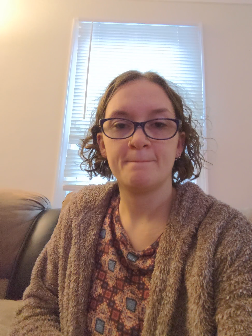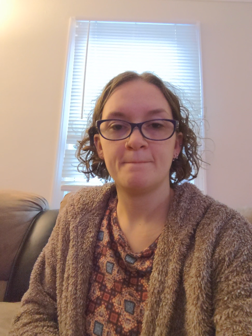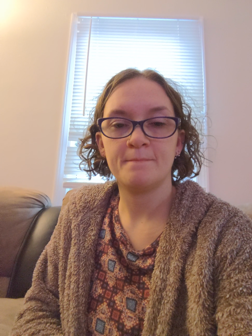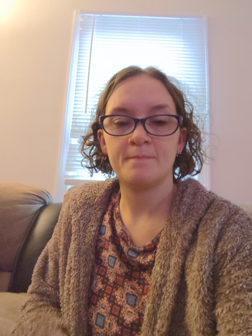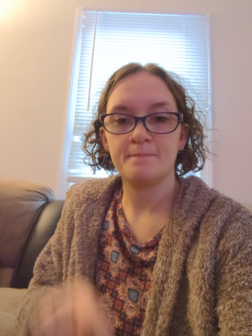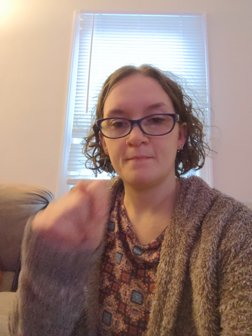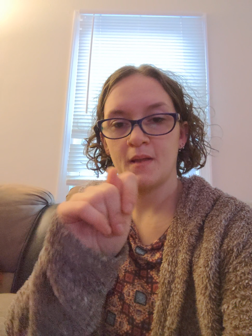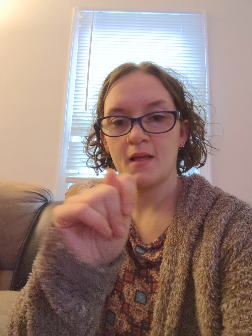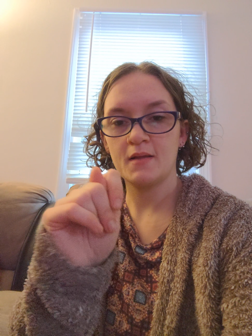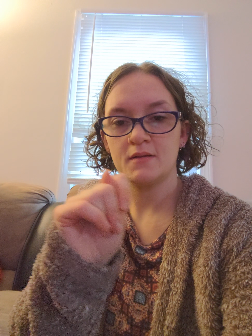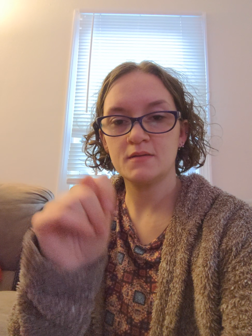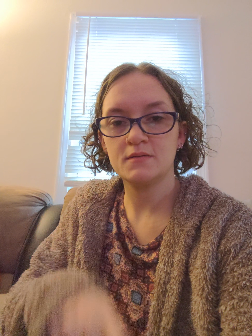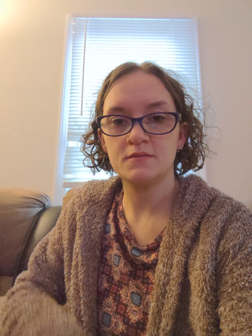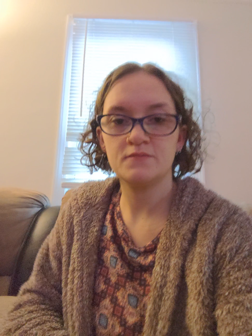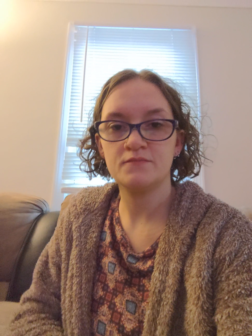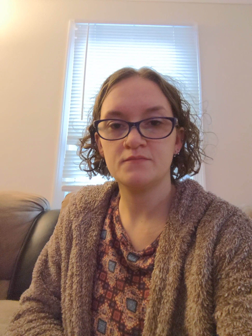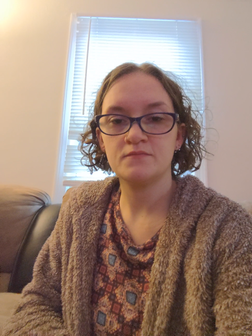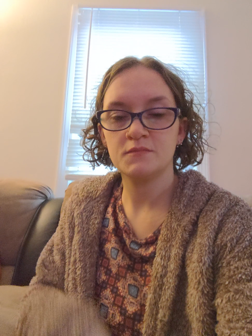potty